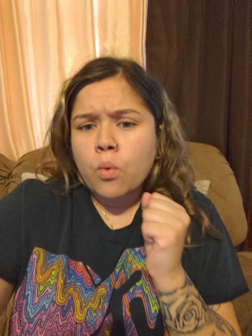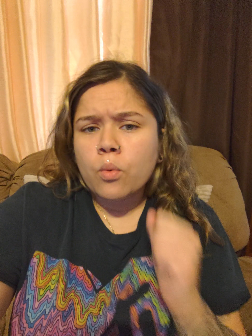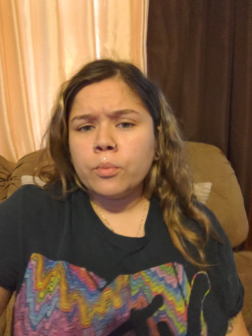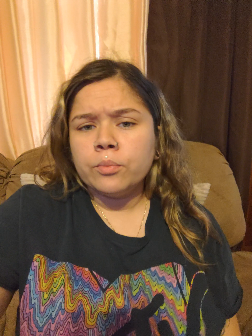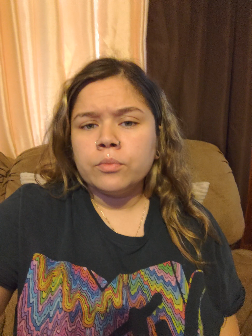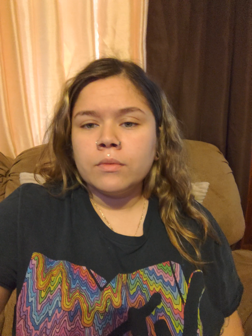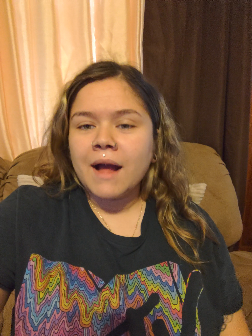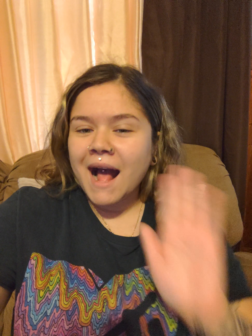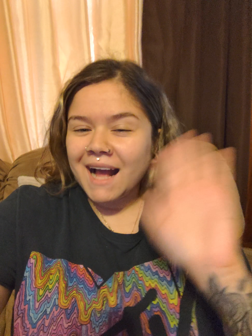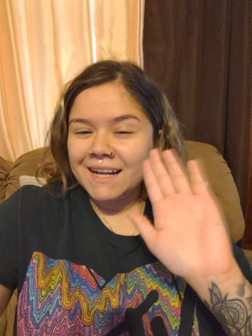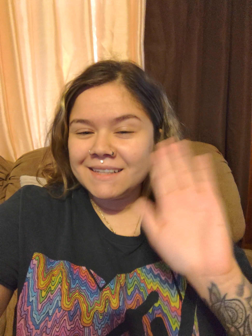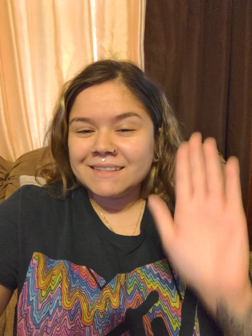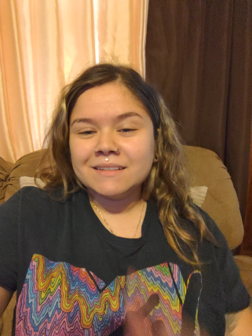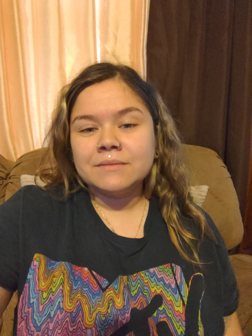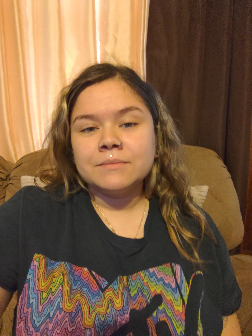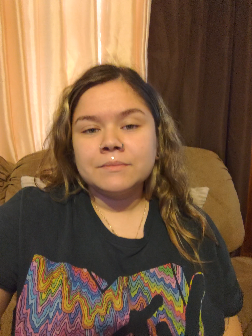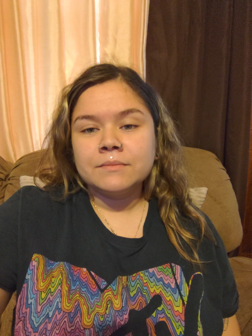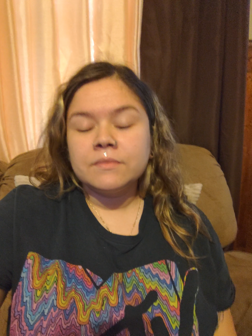hi